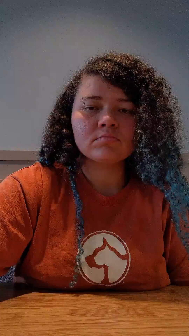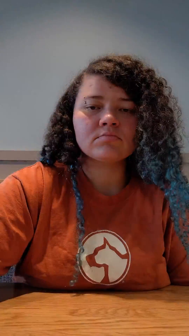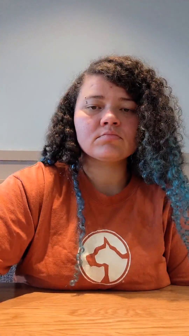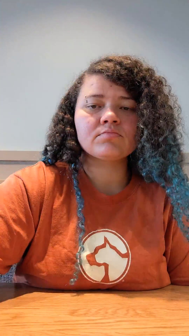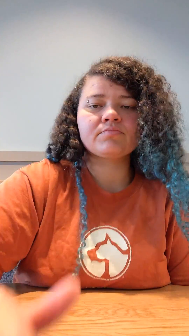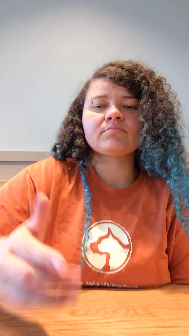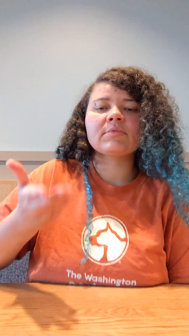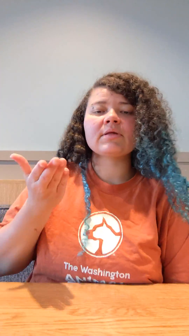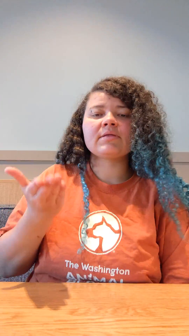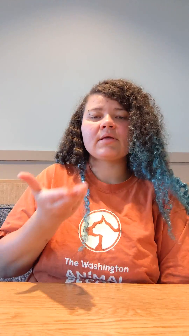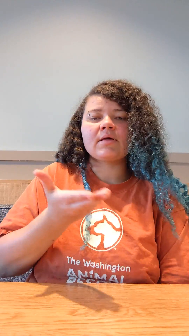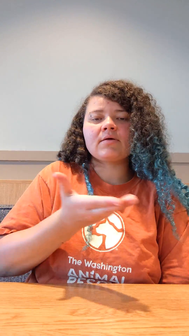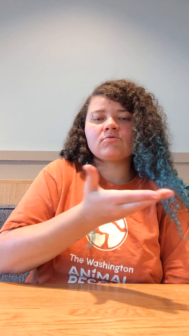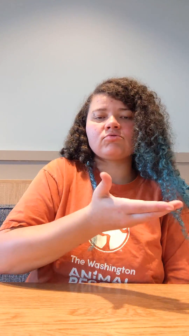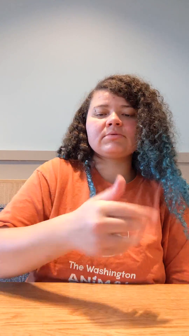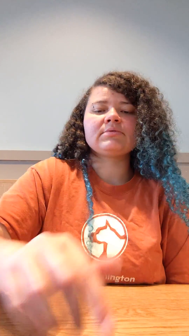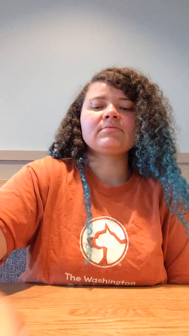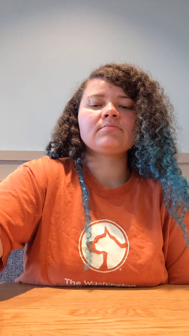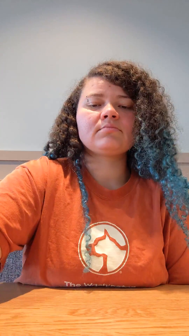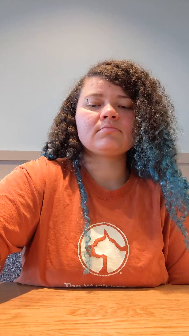carry